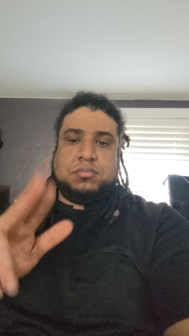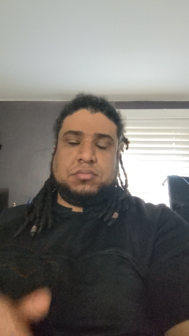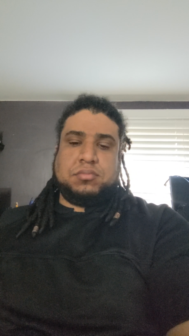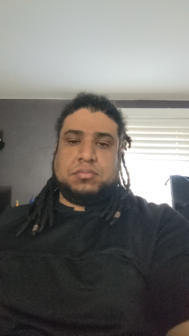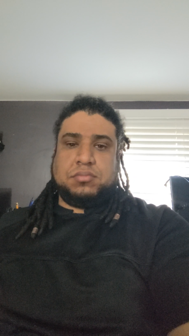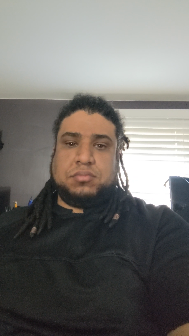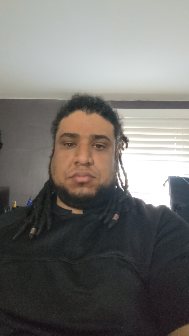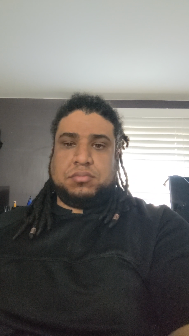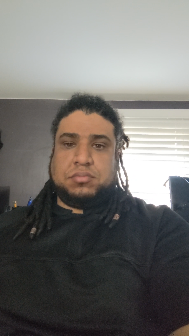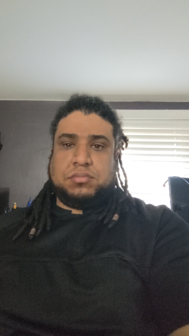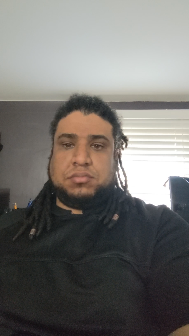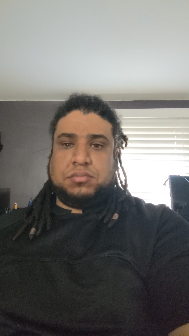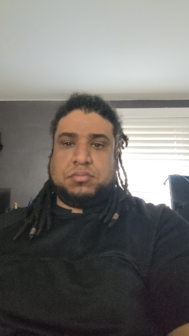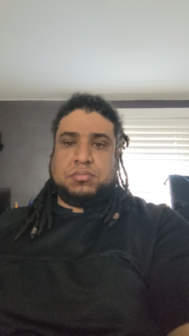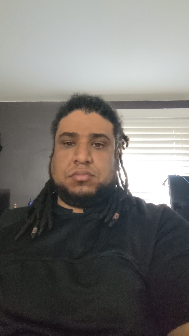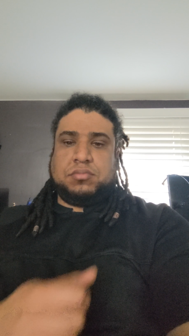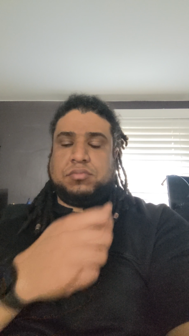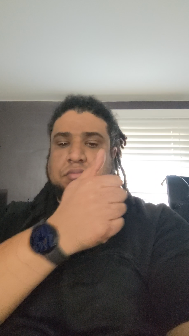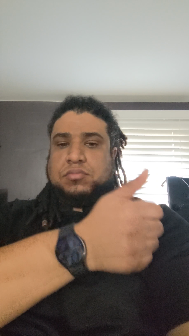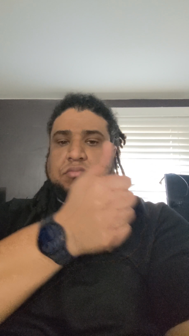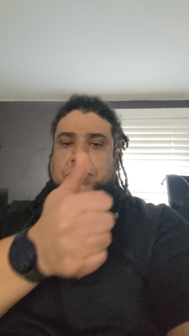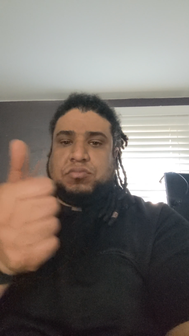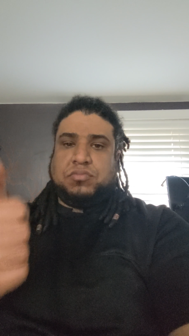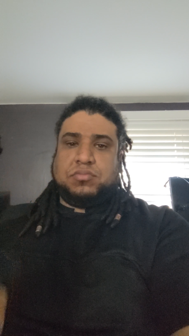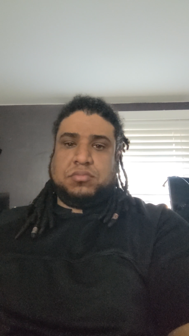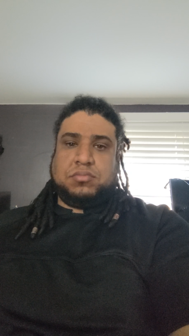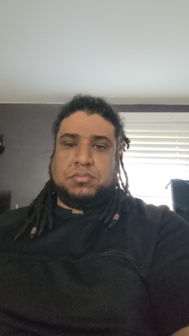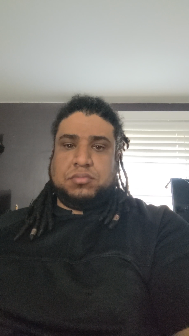each